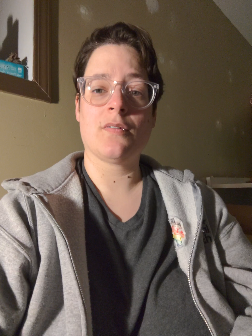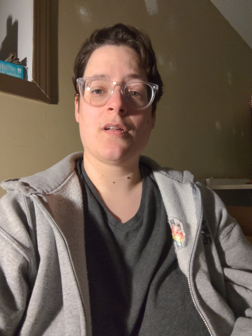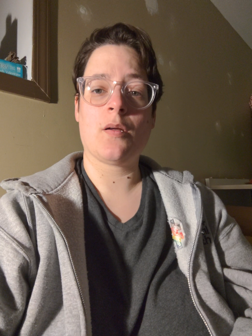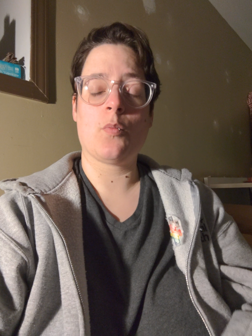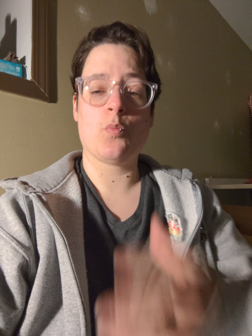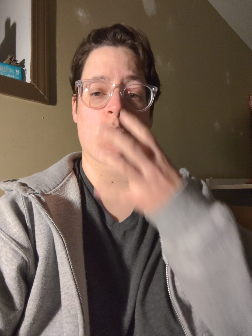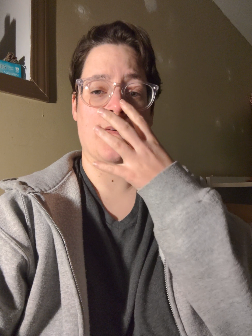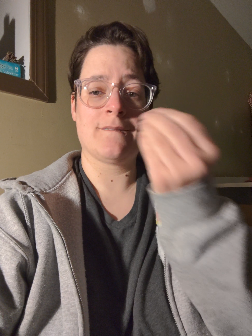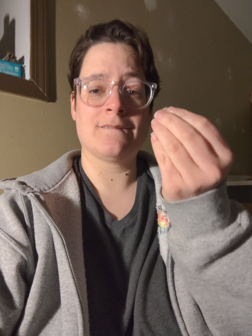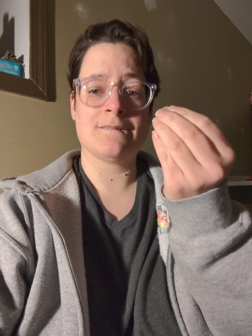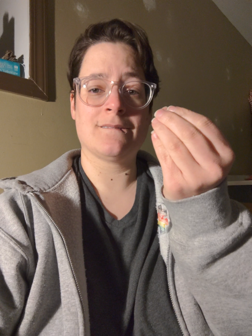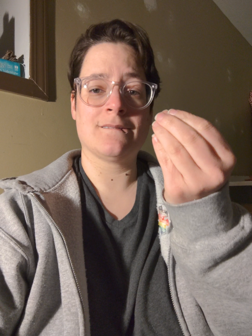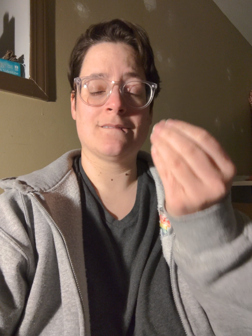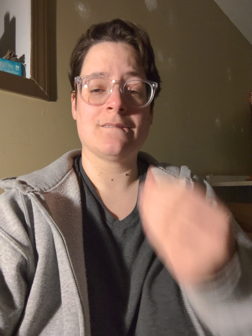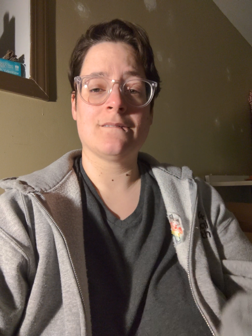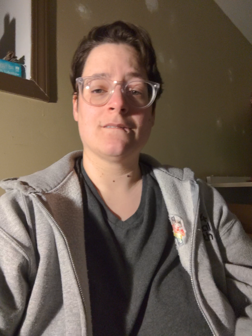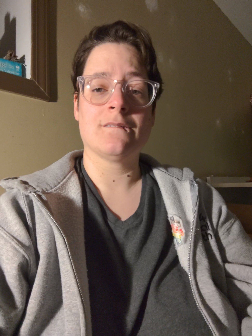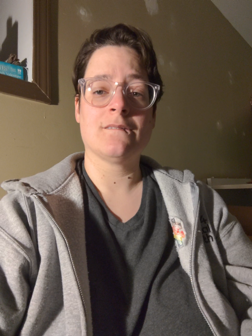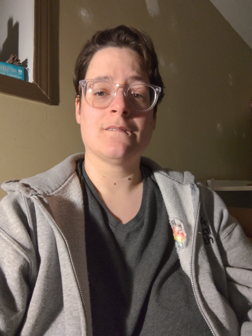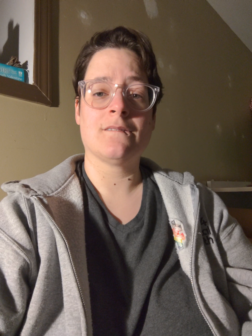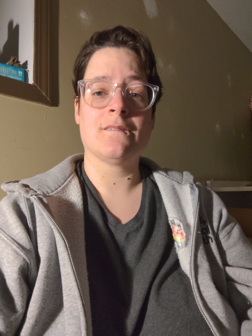wolf